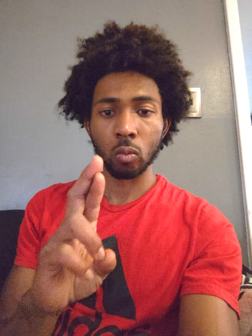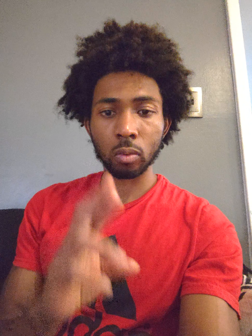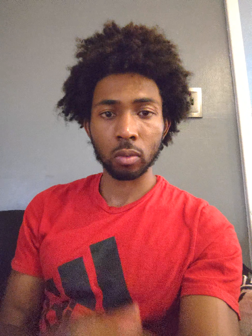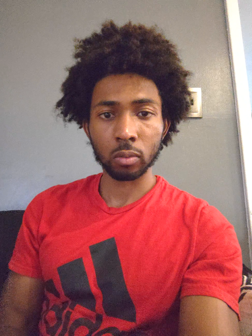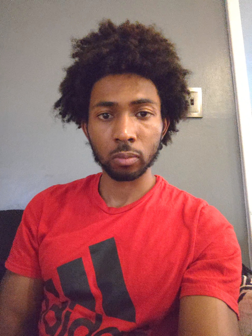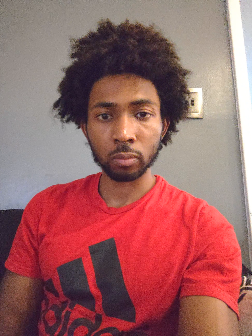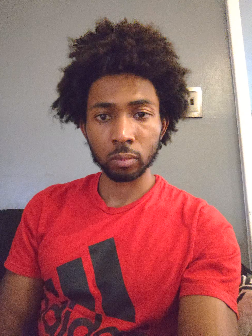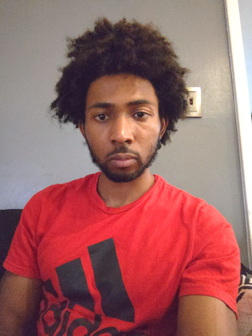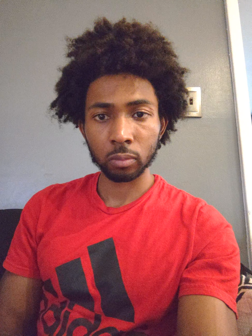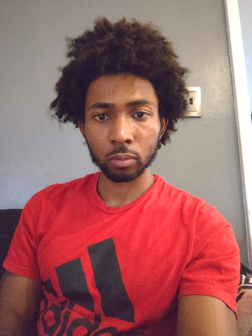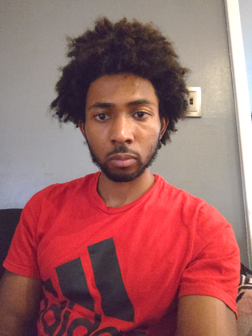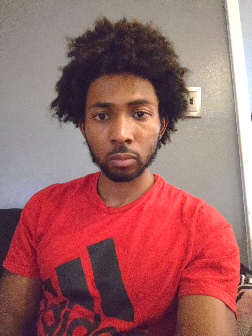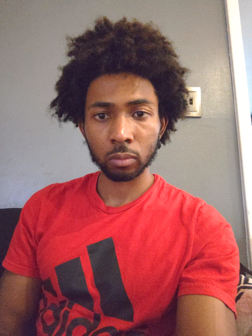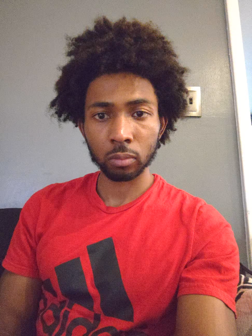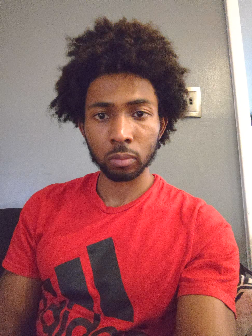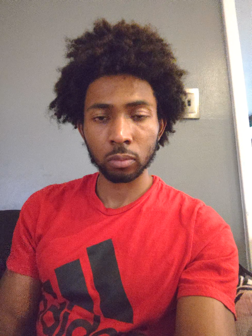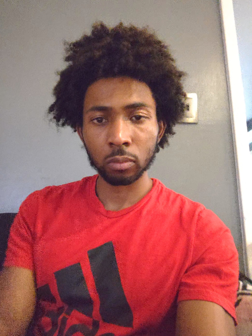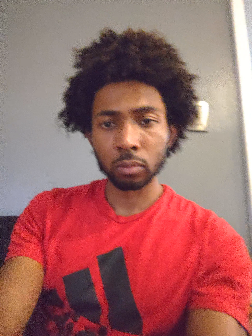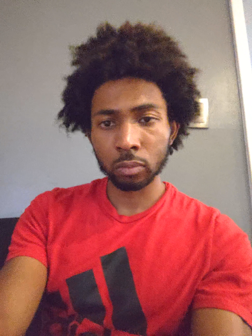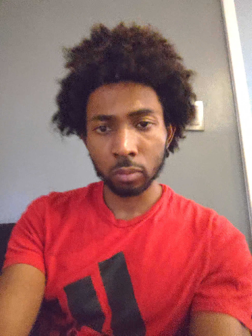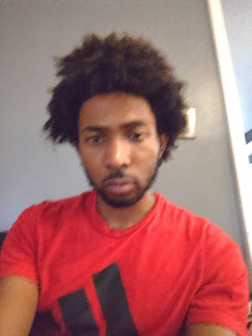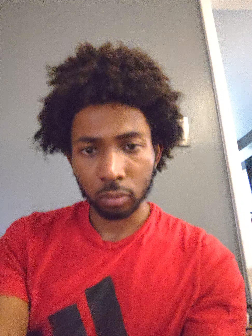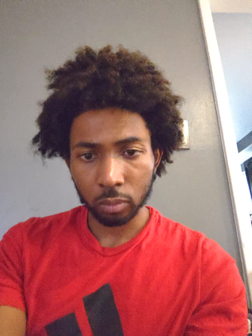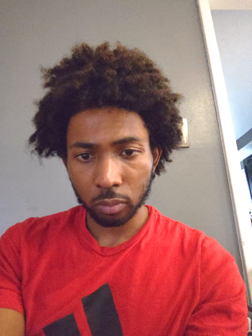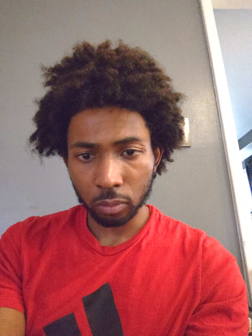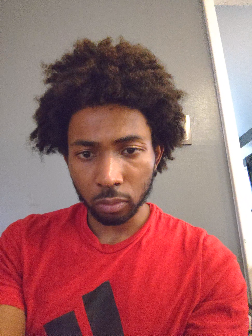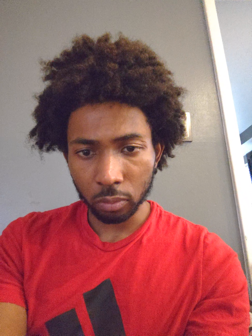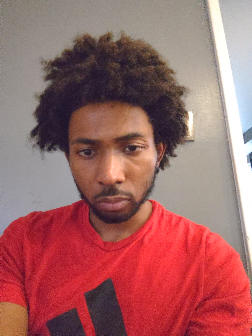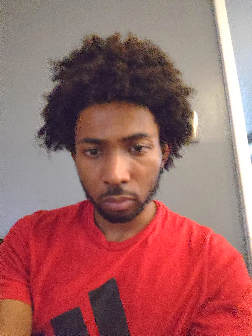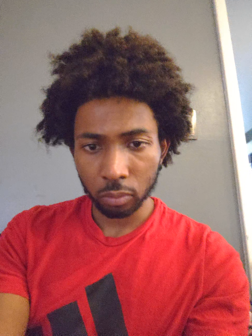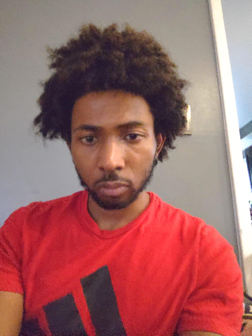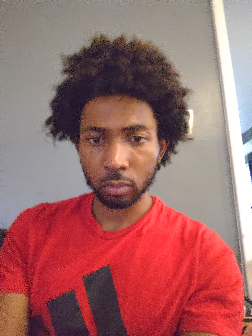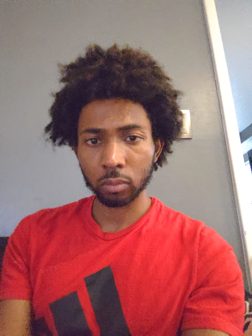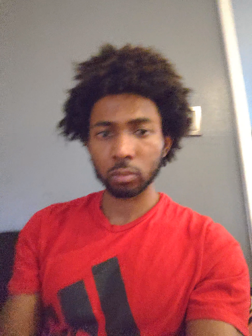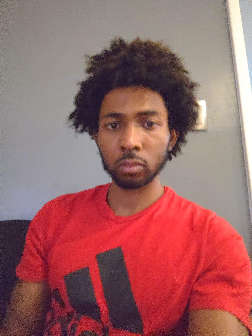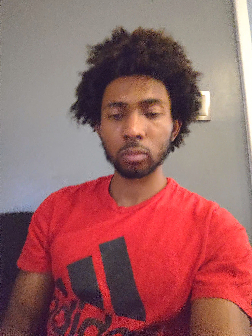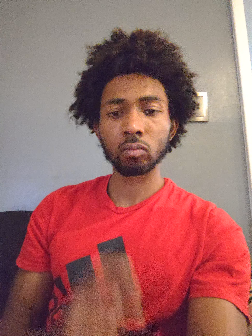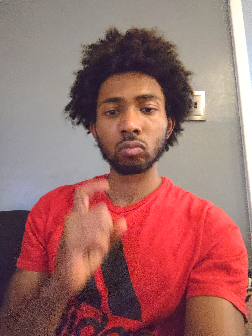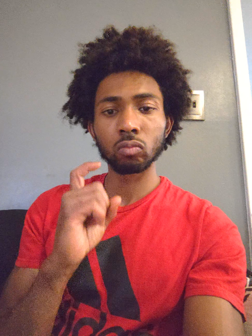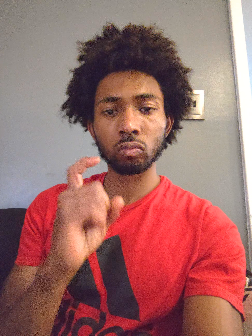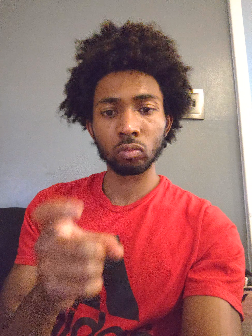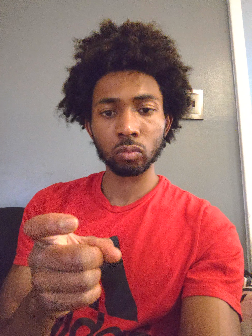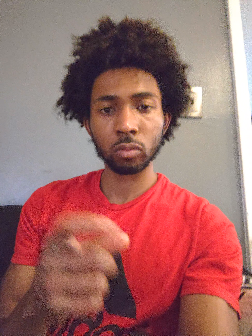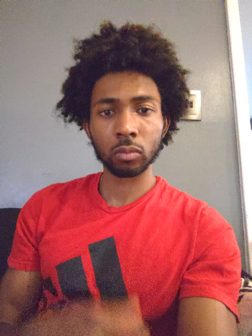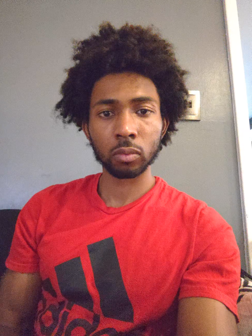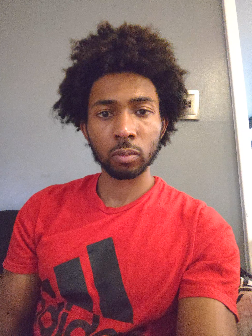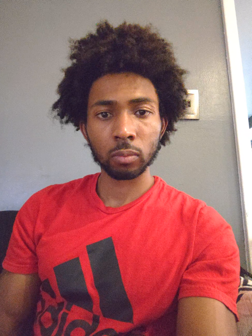present